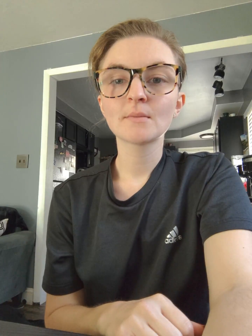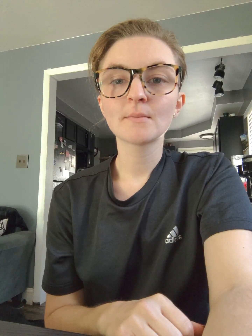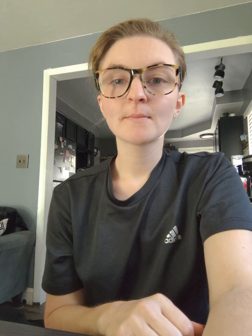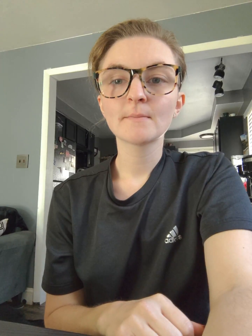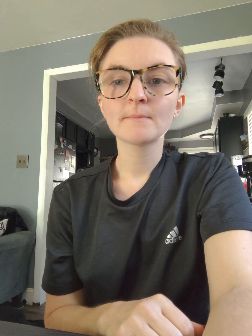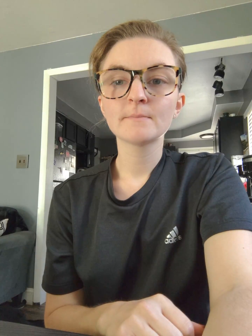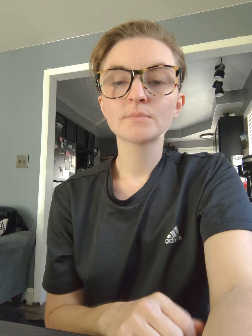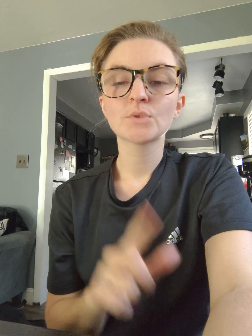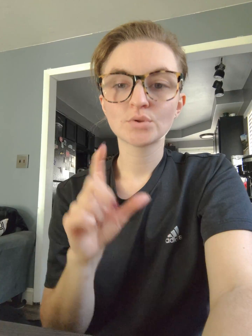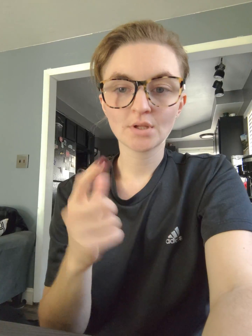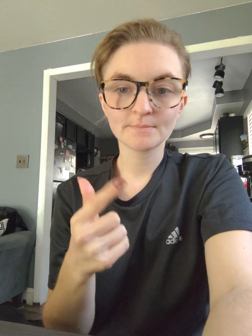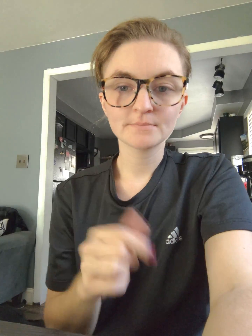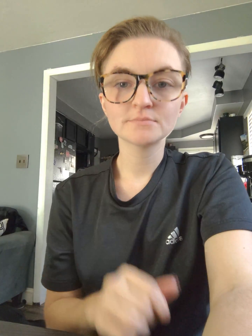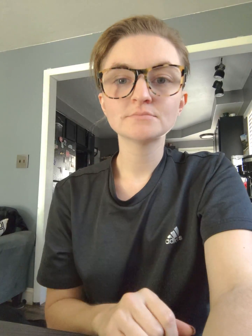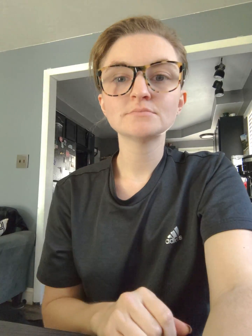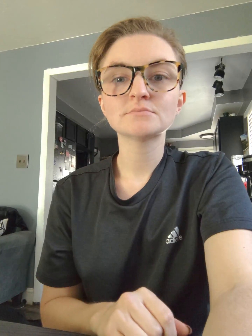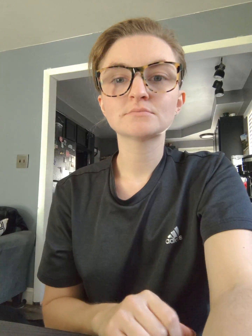leg